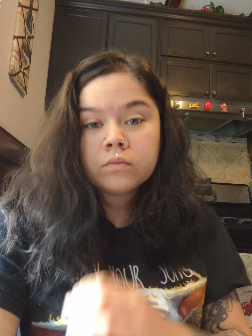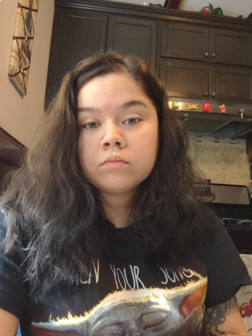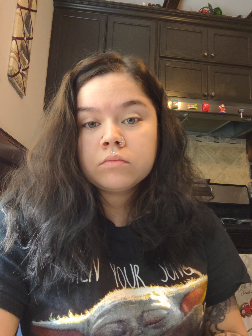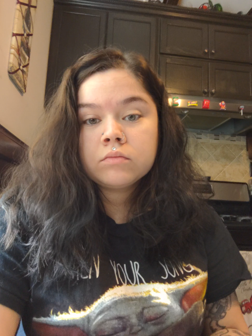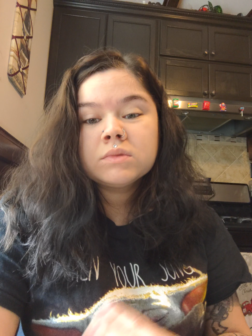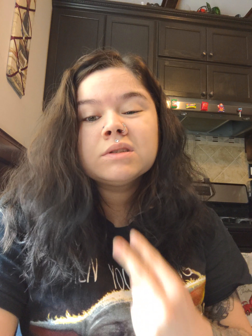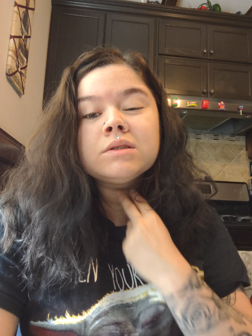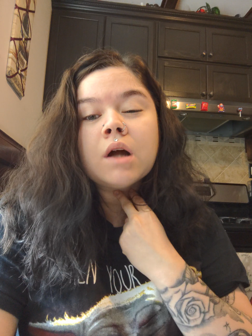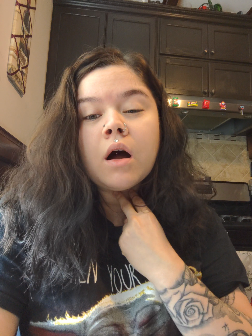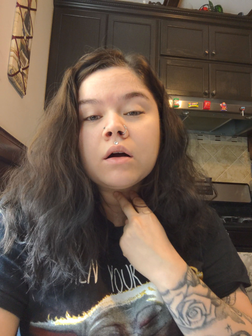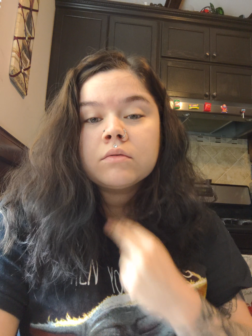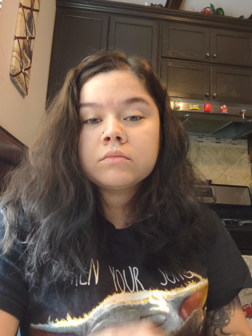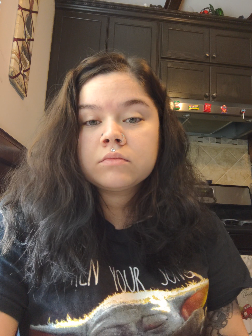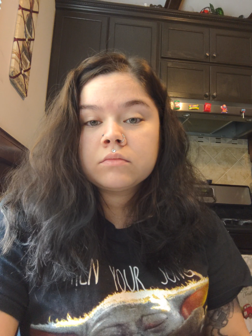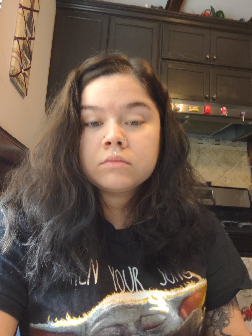stuck